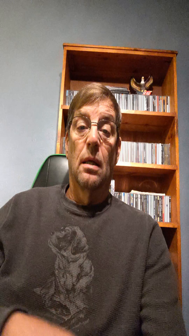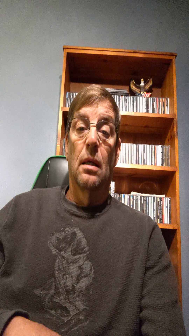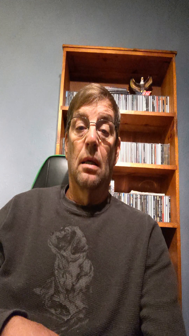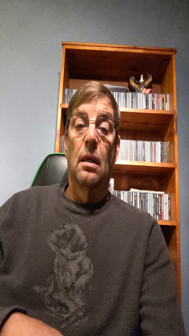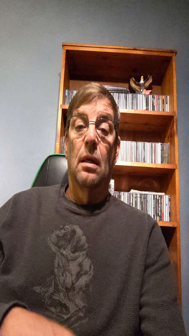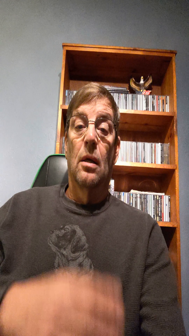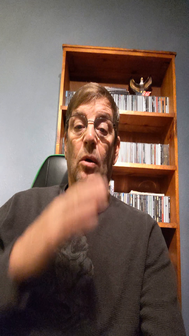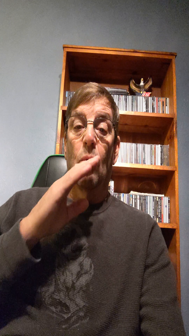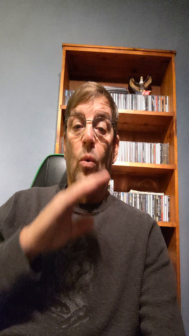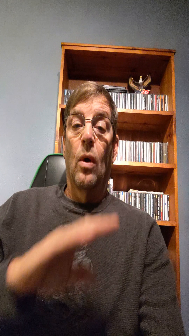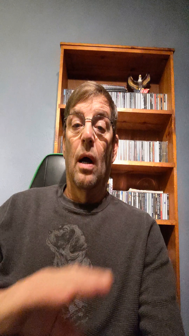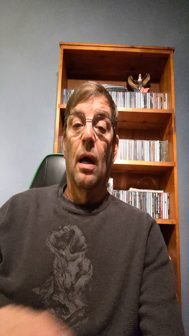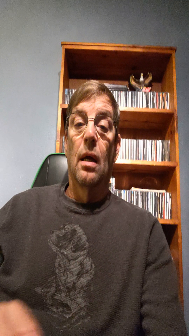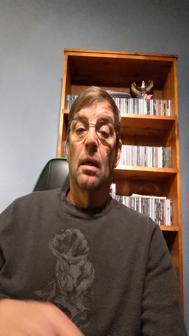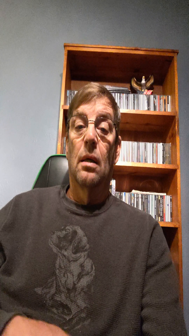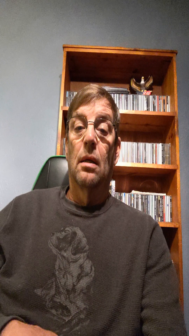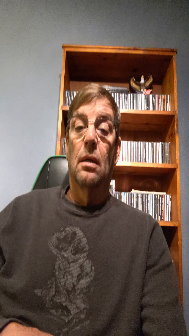quiet